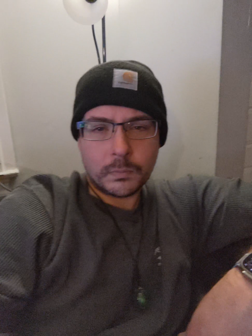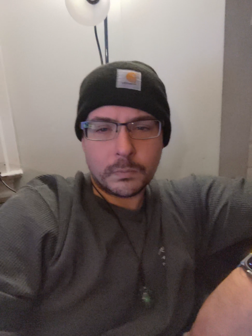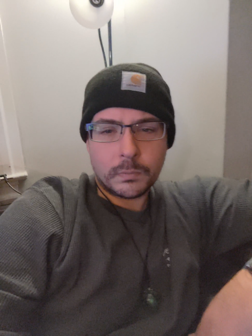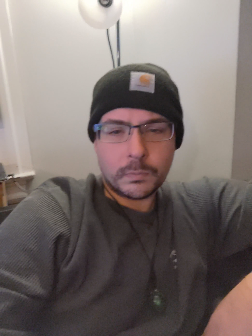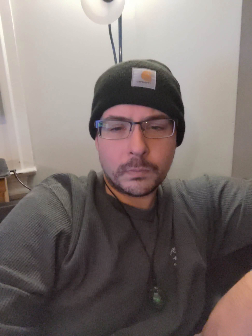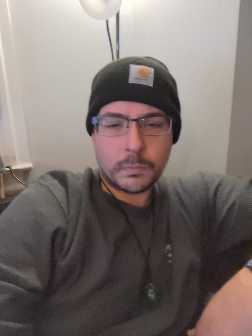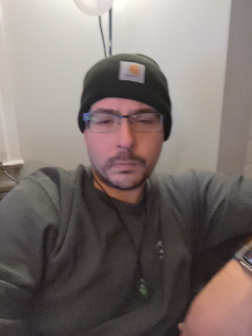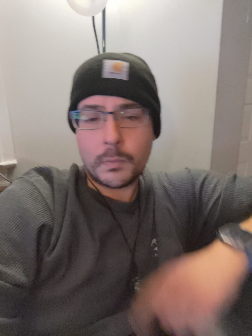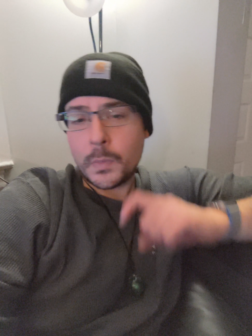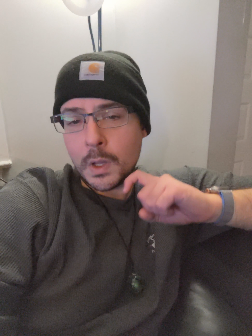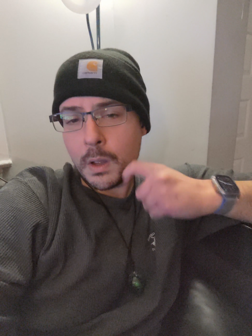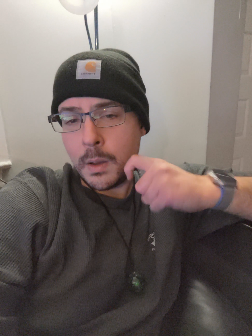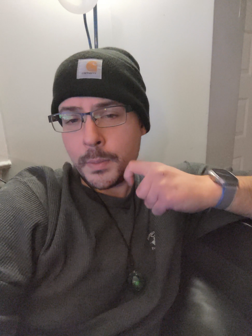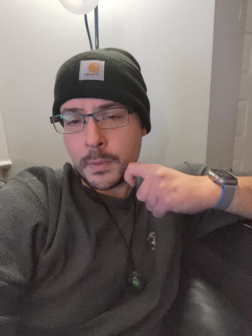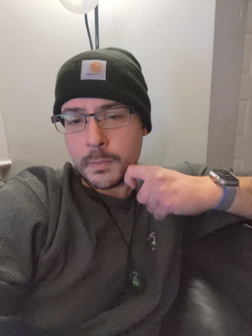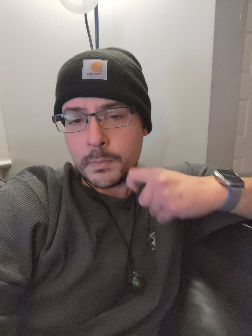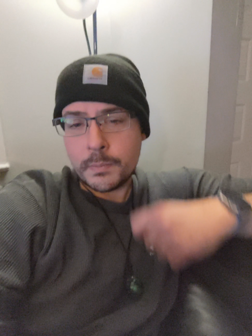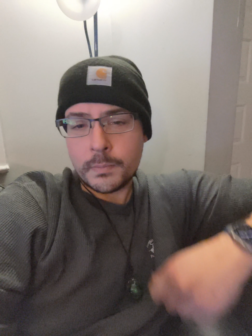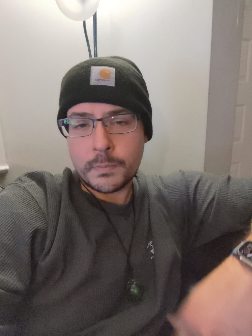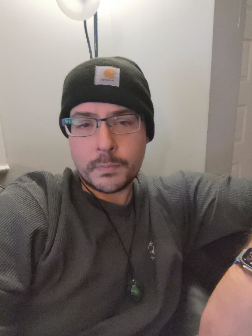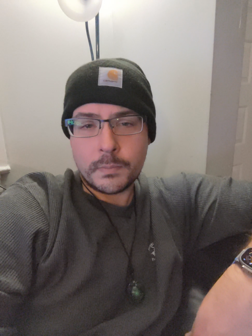apple